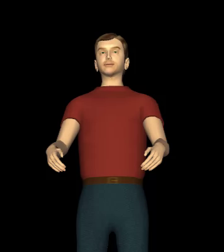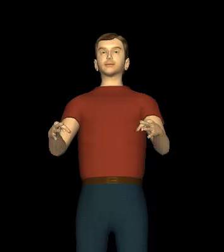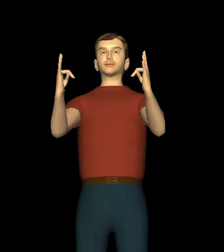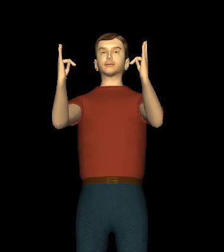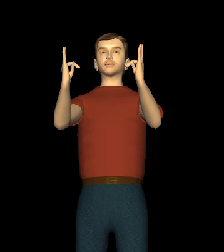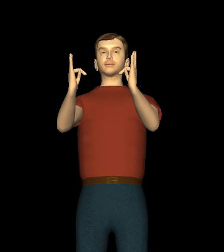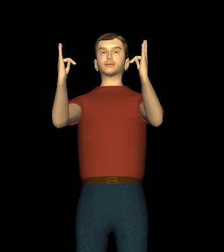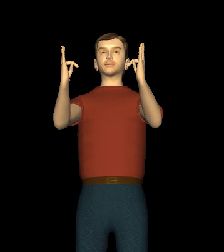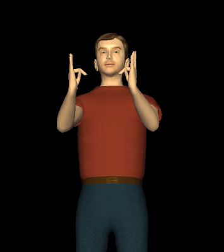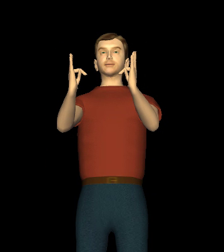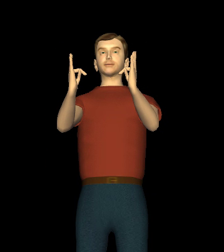عمة